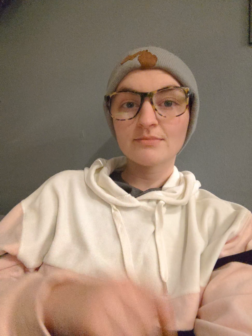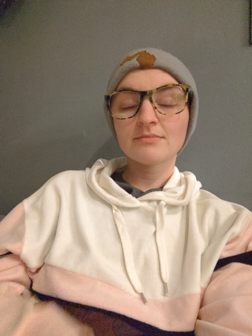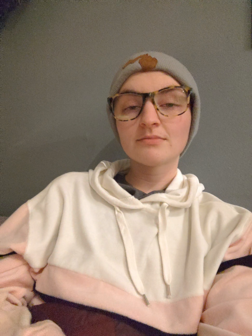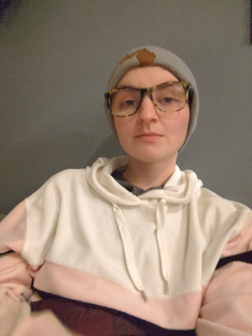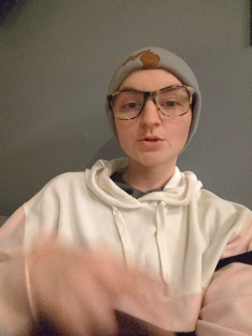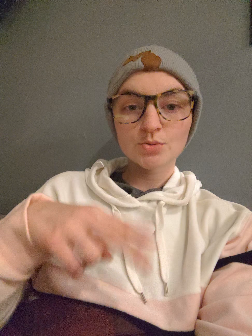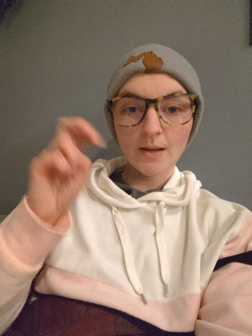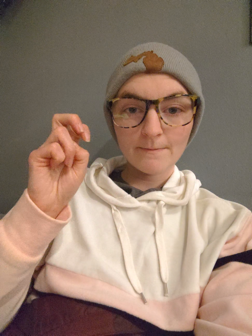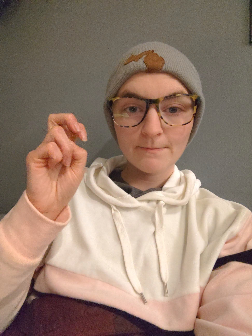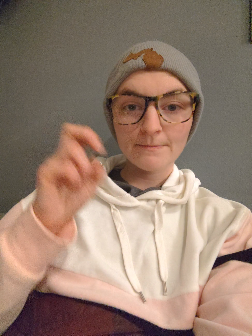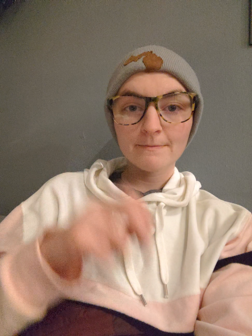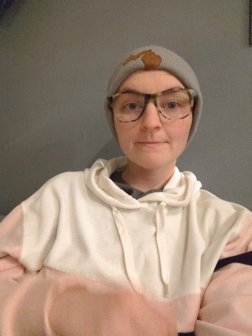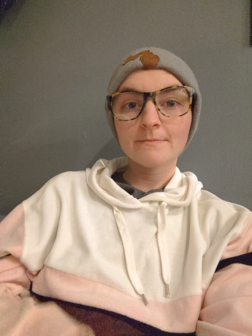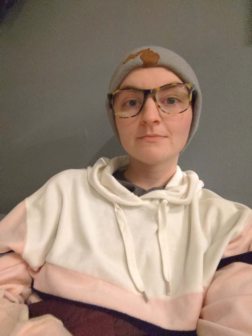jump